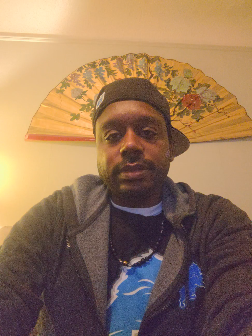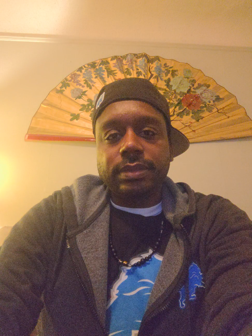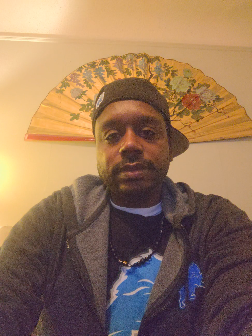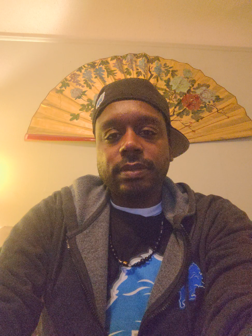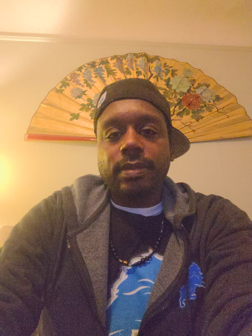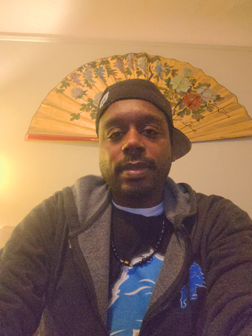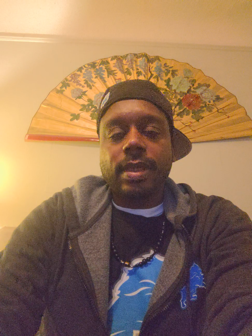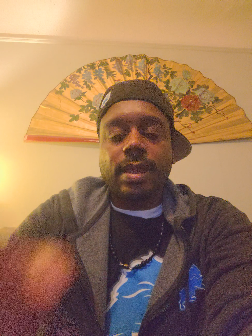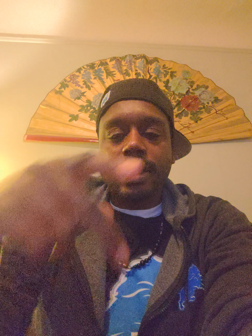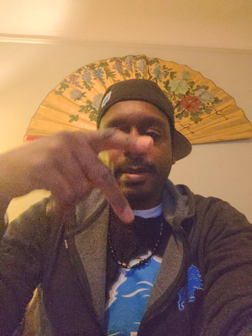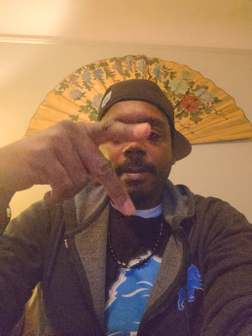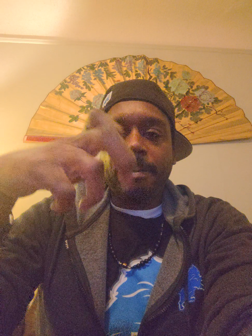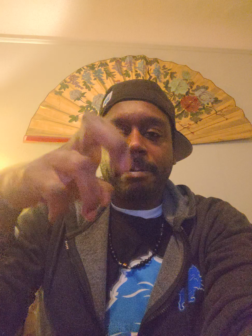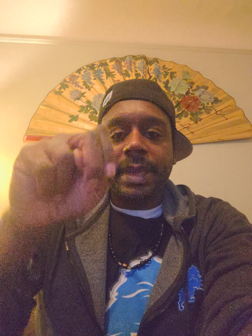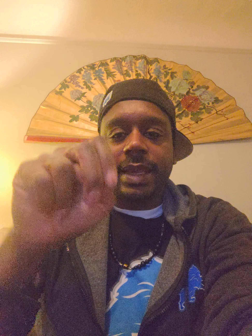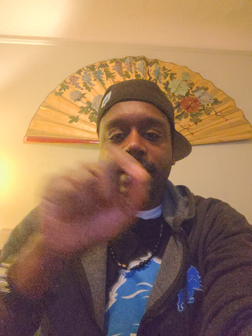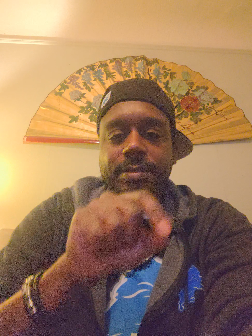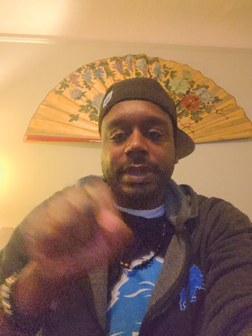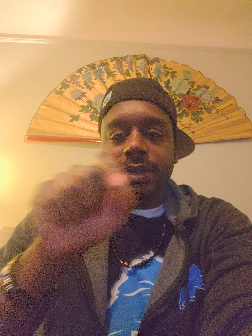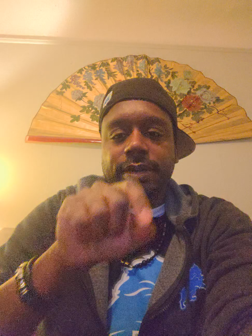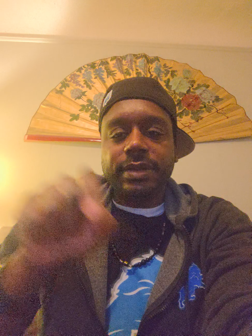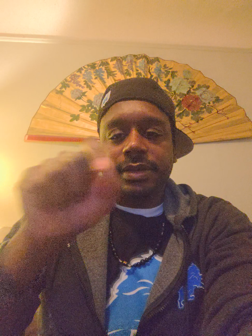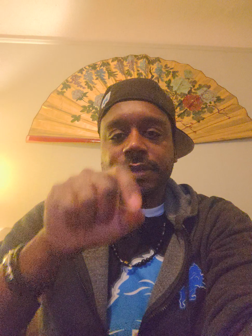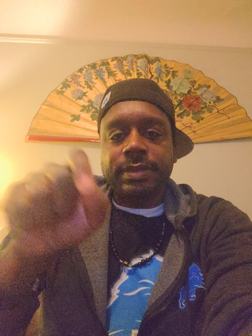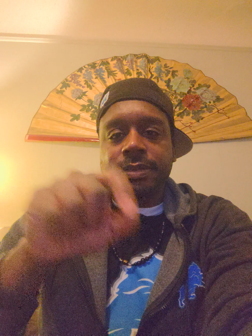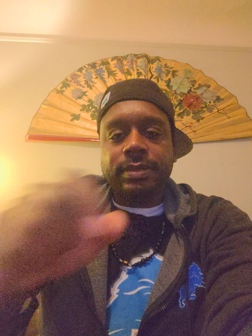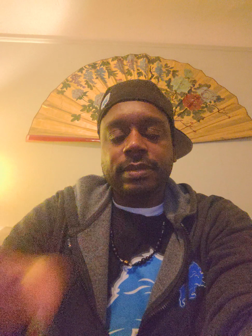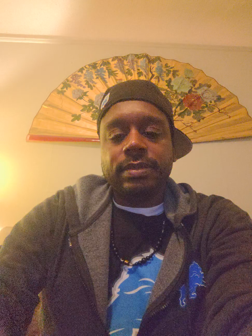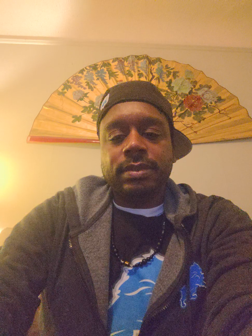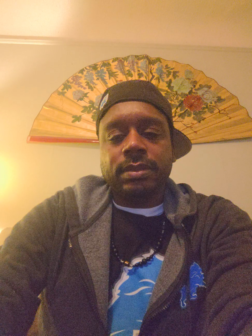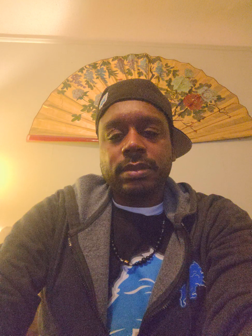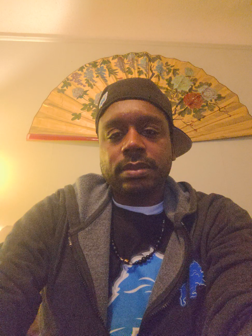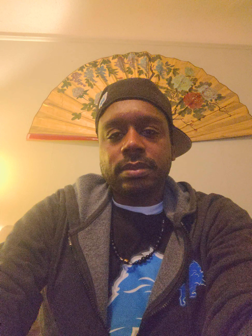pen